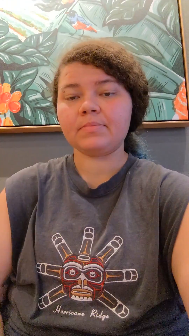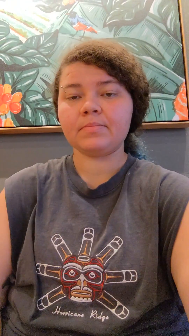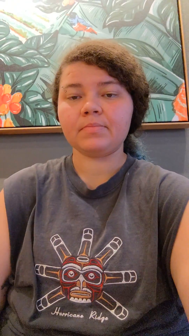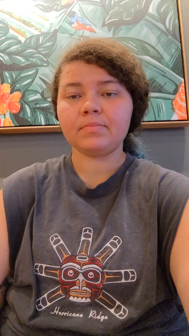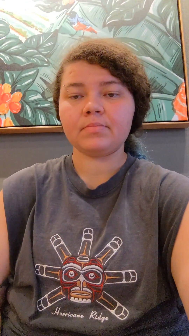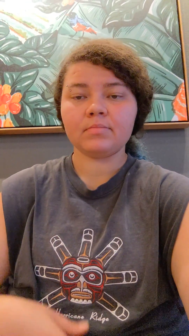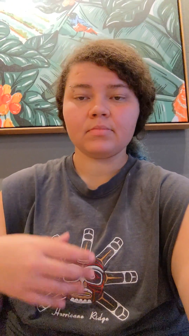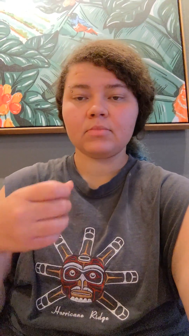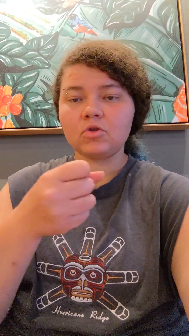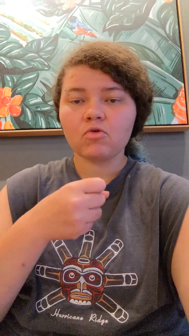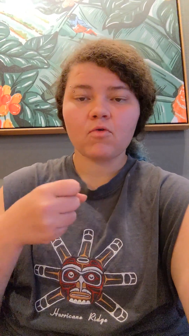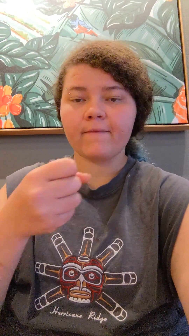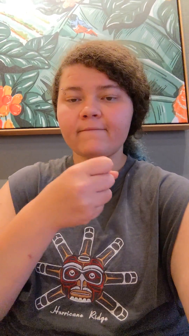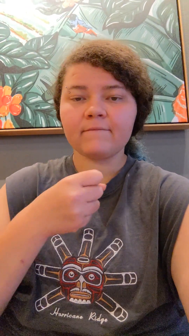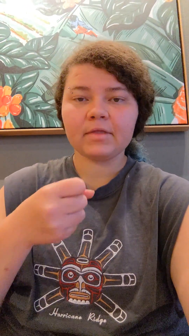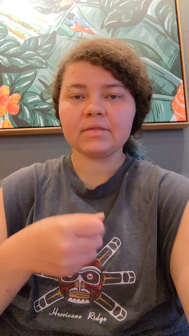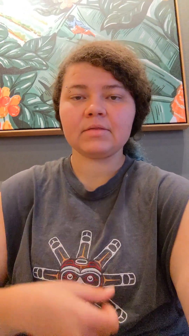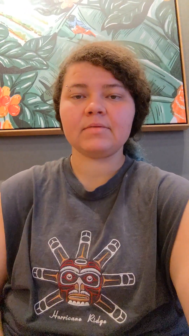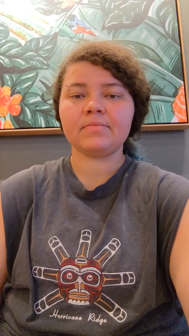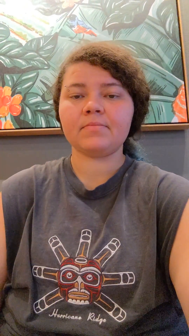coffee